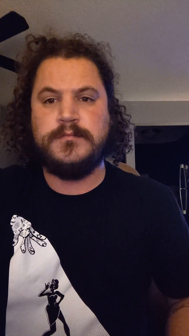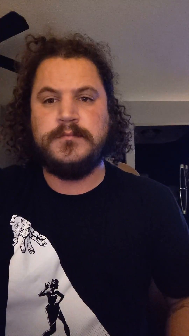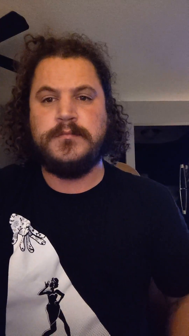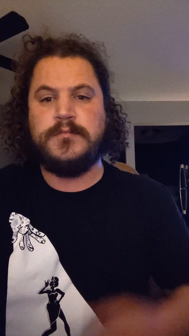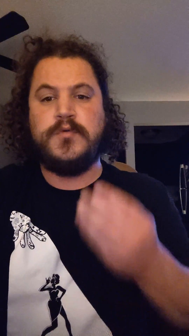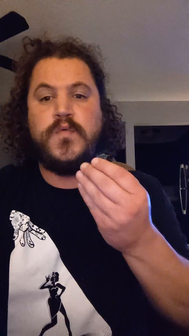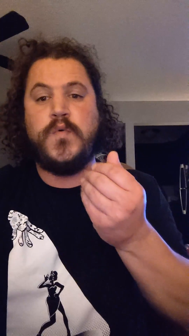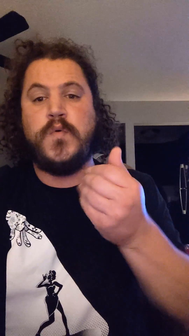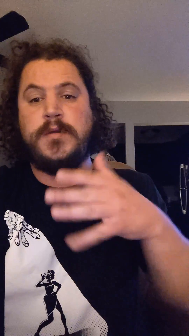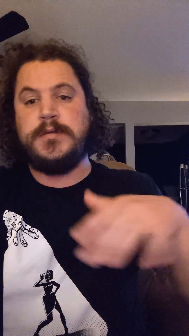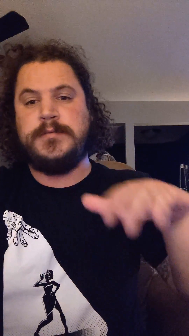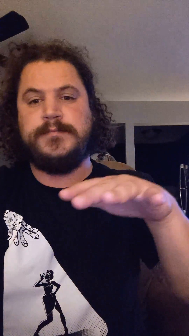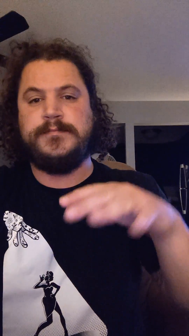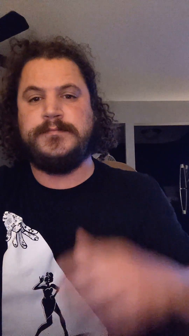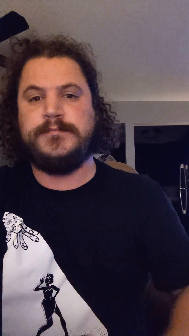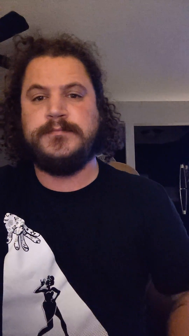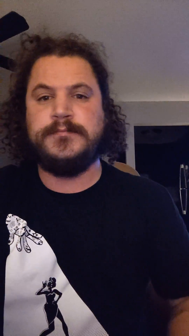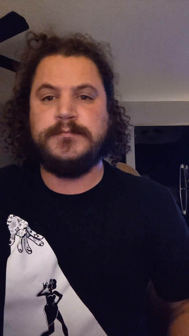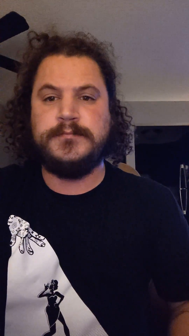garden